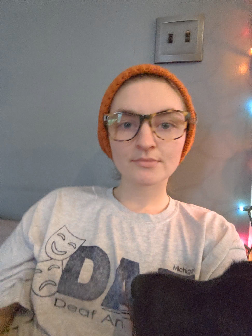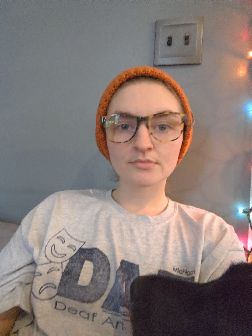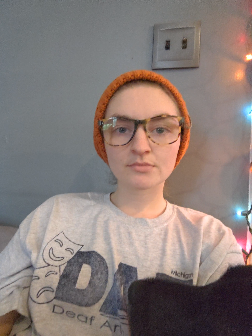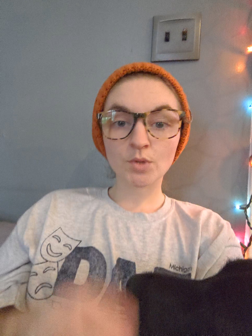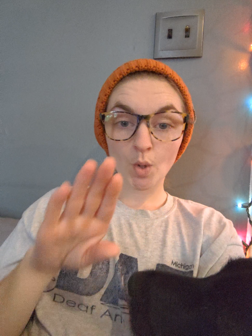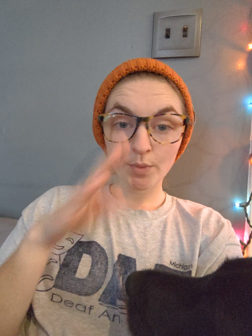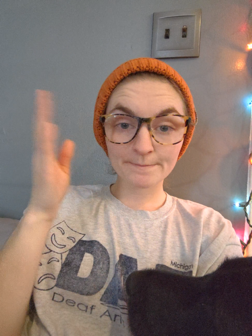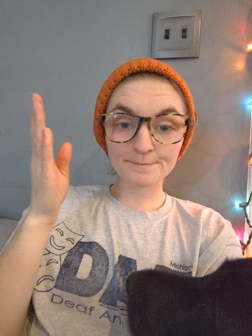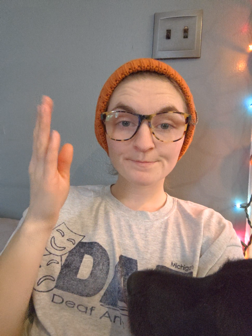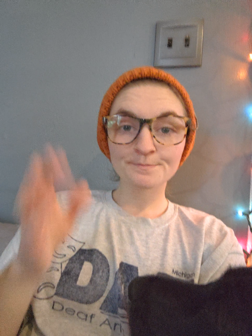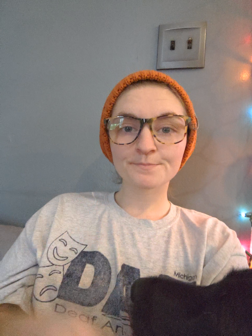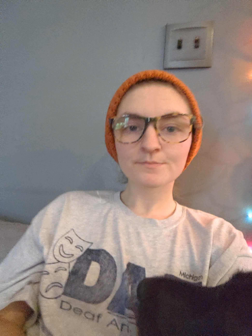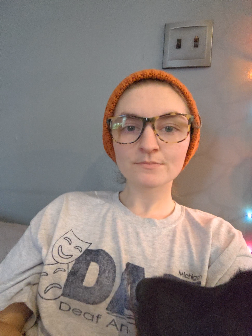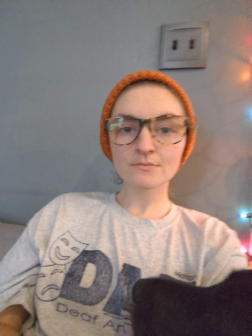open